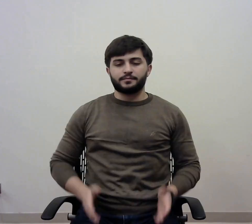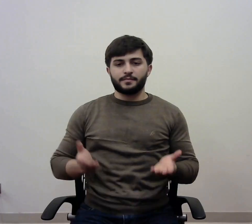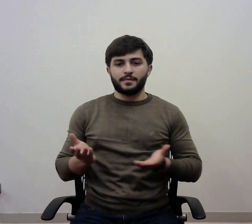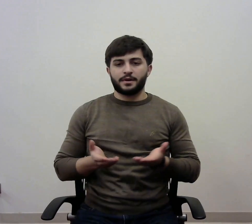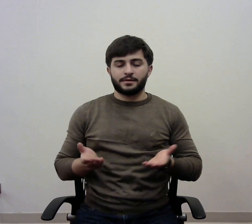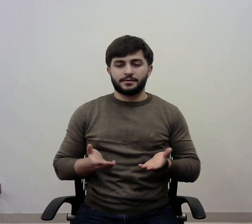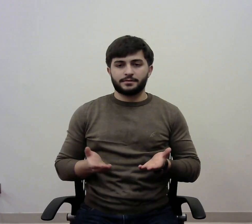hansı